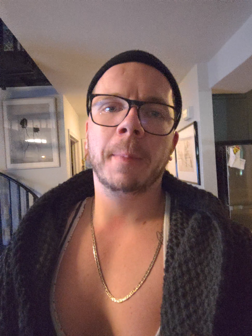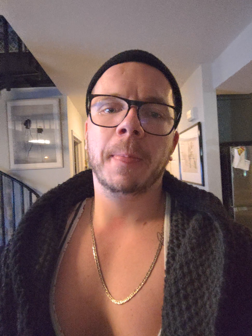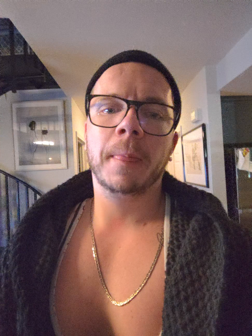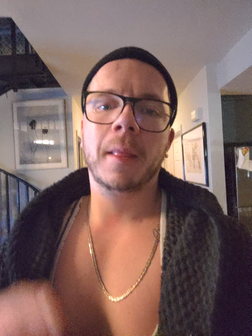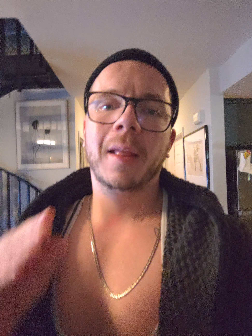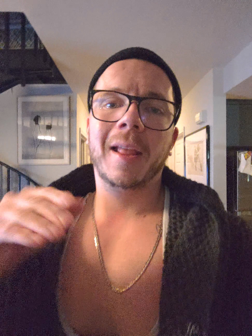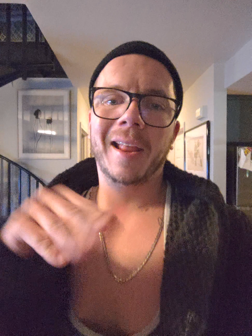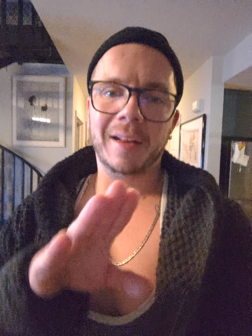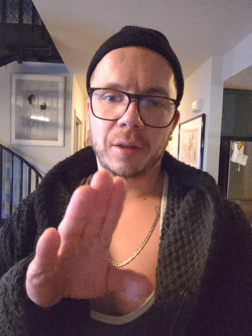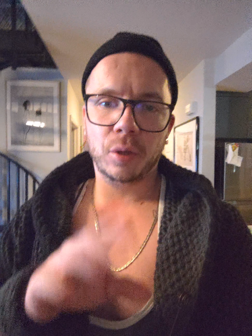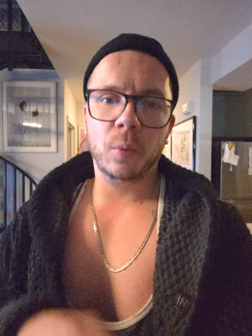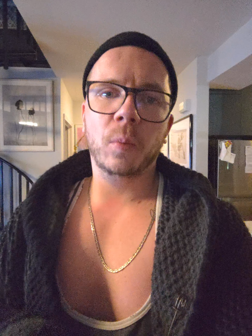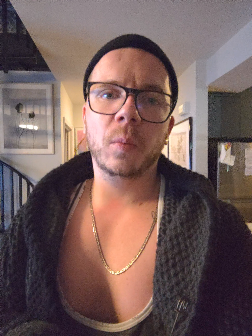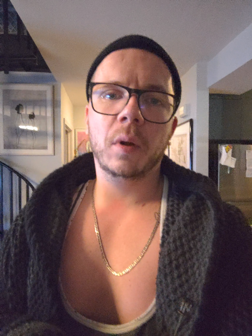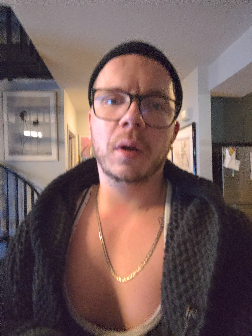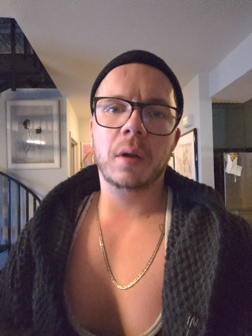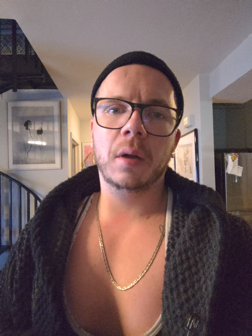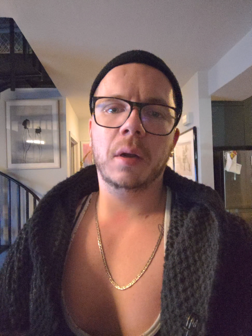into